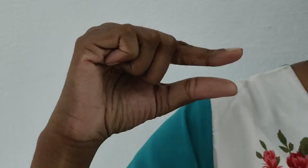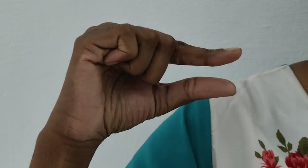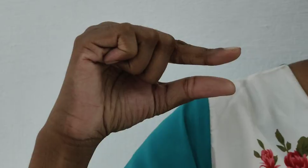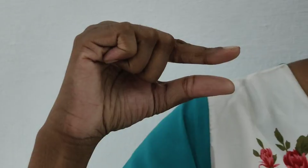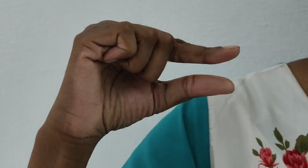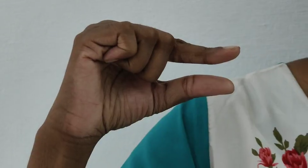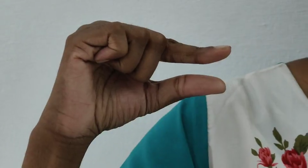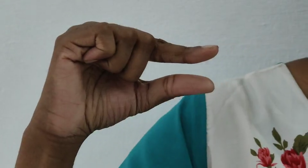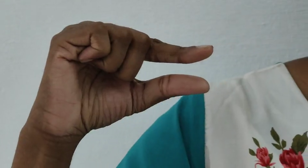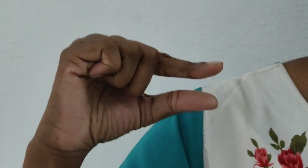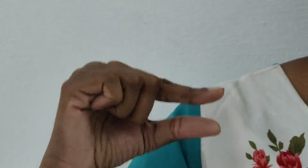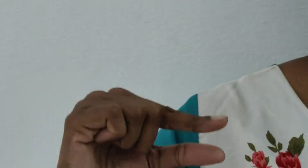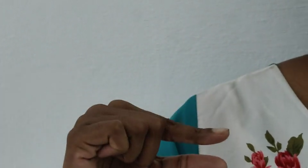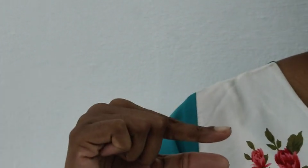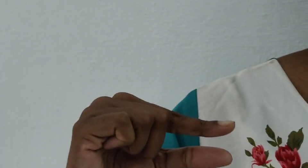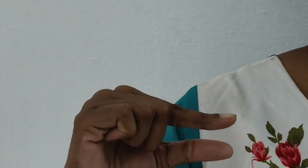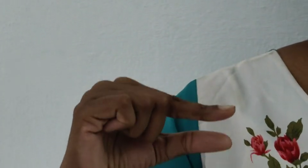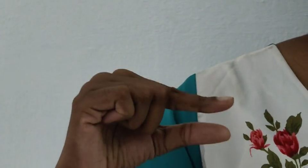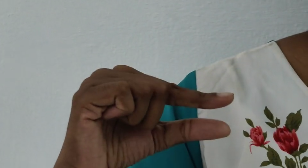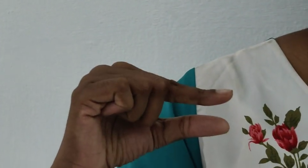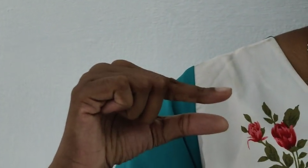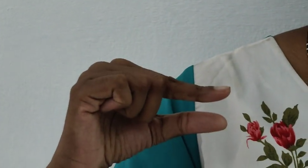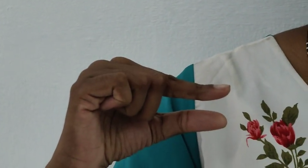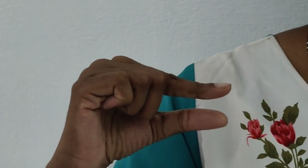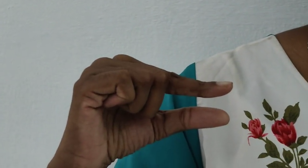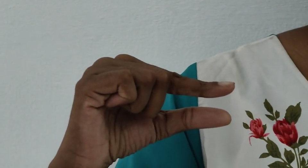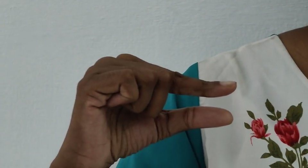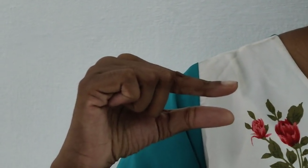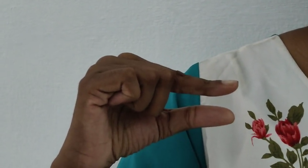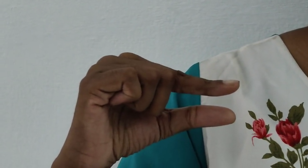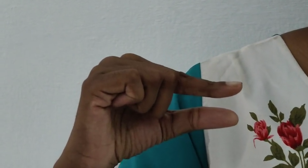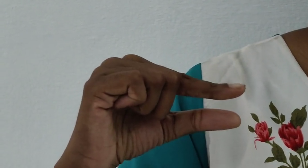ഊ